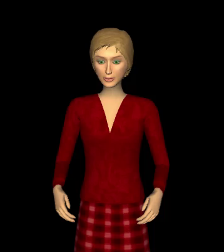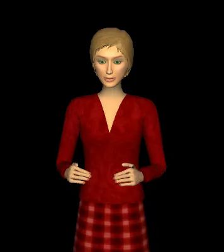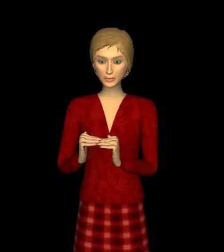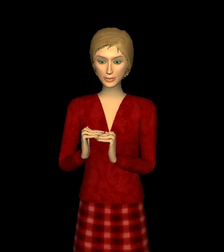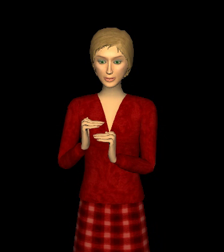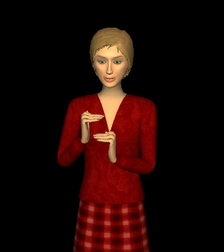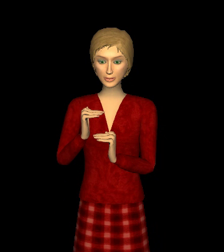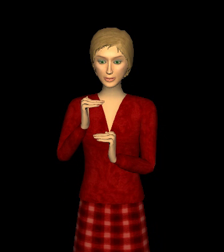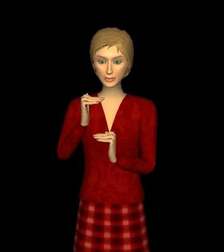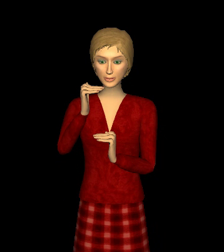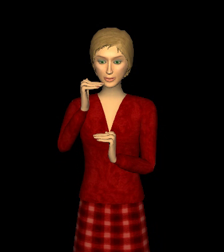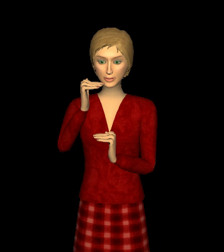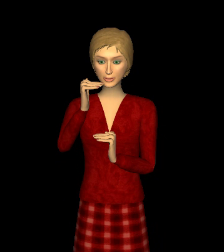طابق